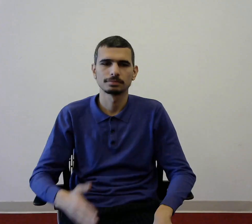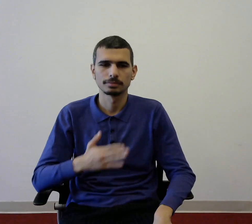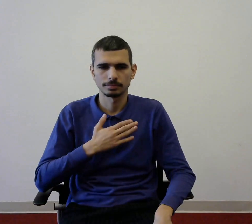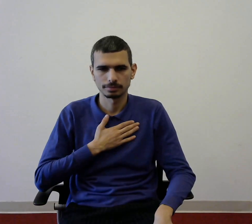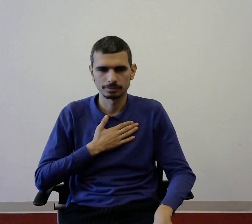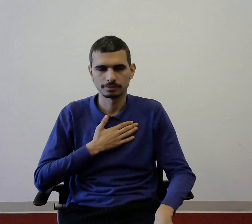mənim